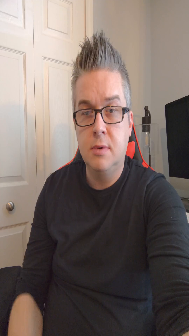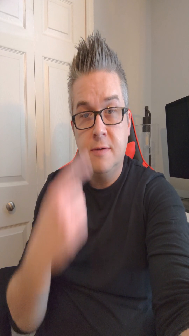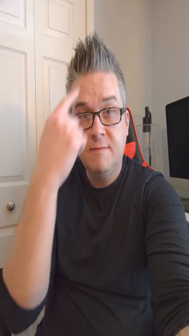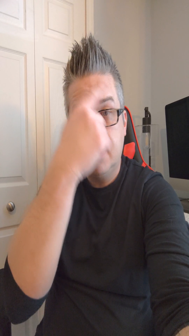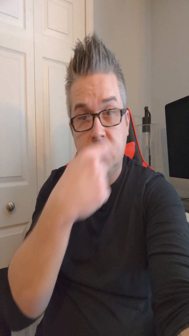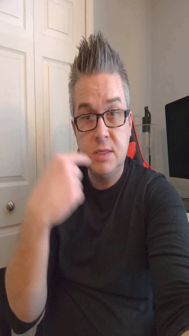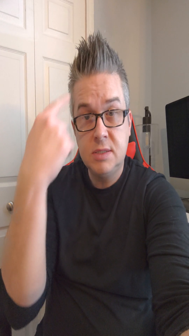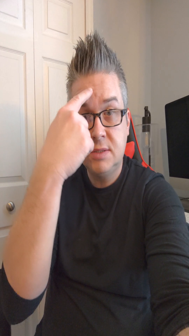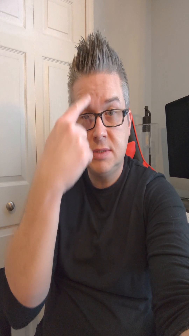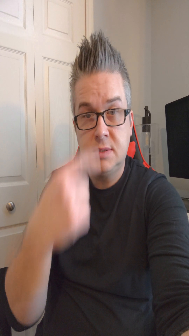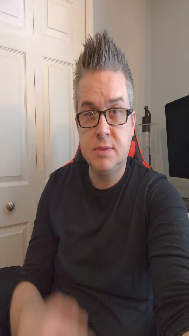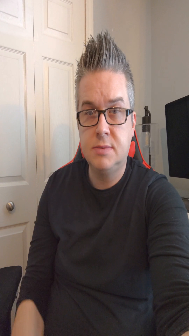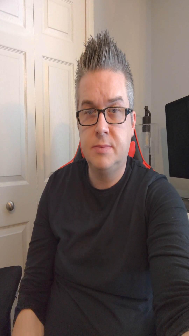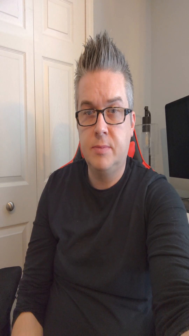face